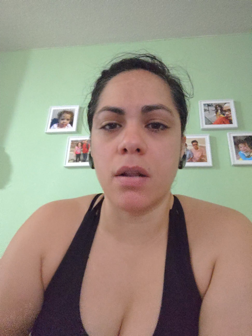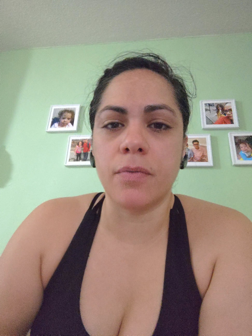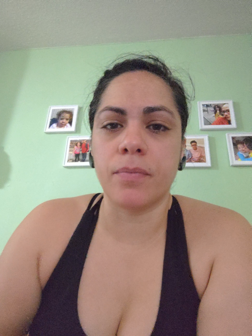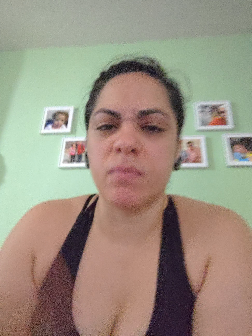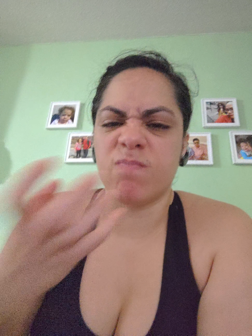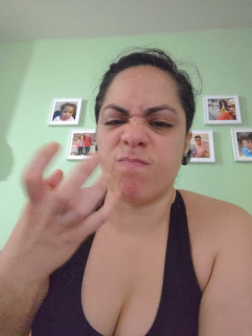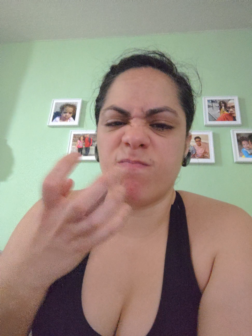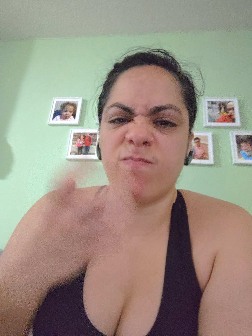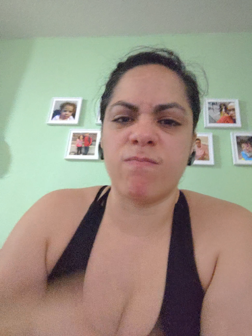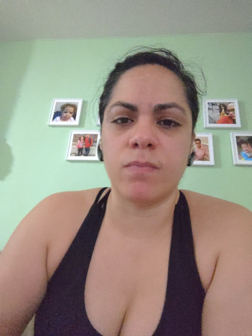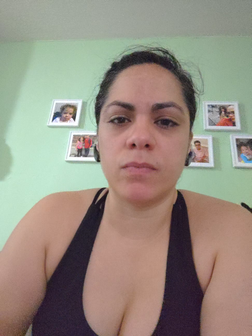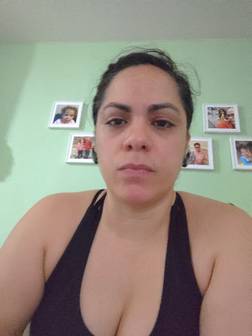yucky